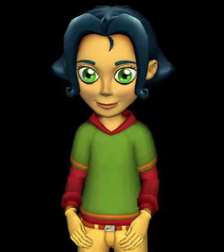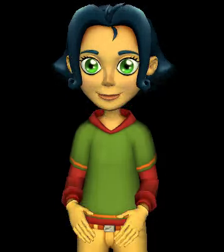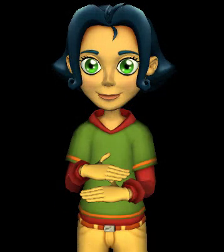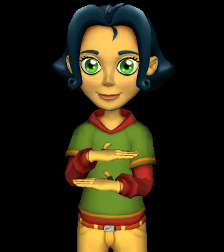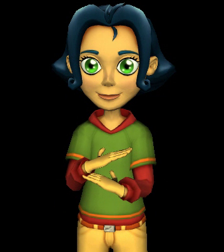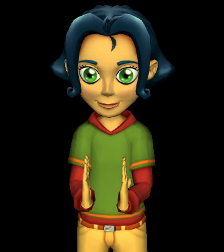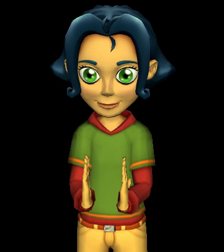مربع